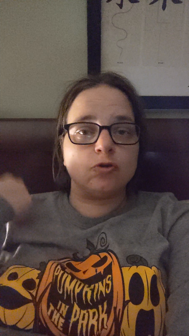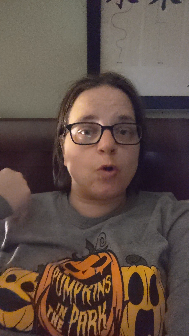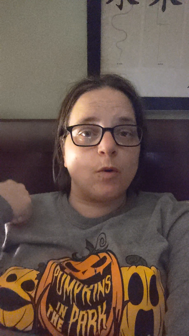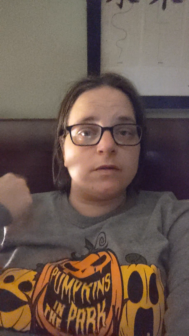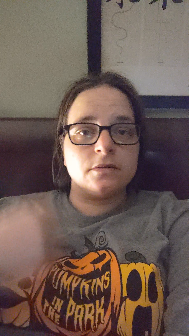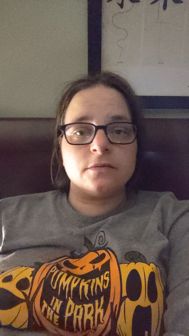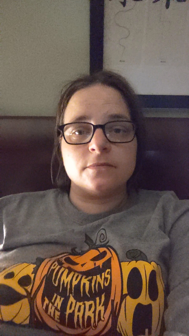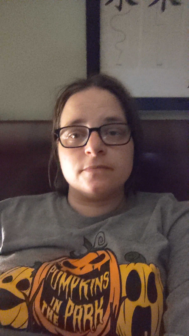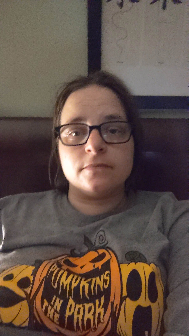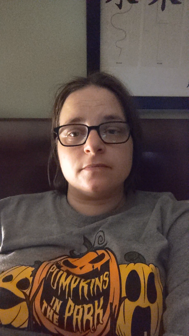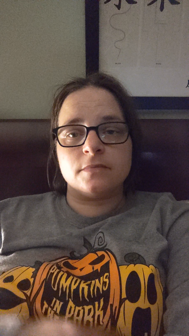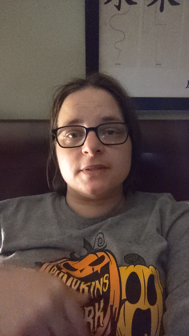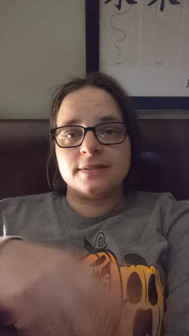kick